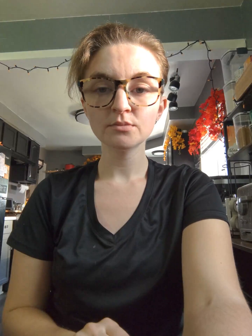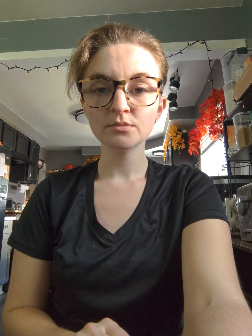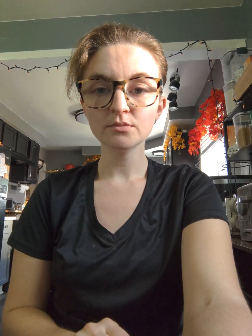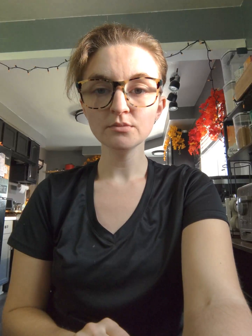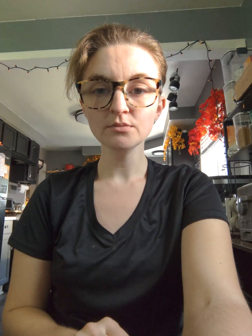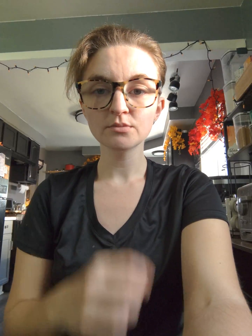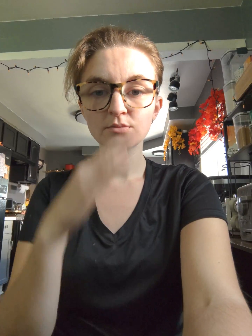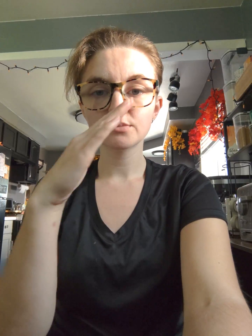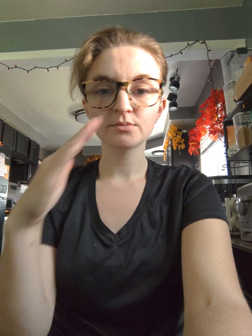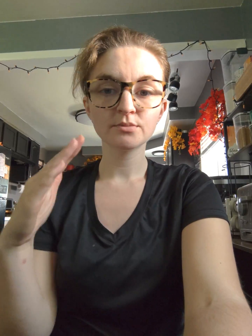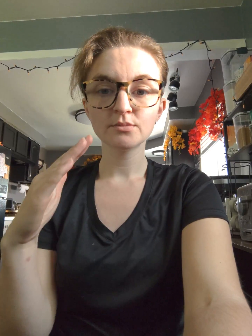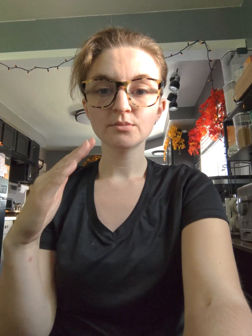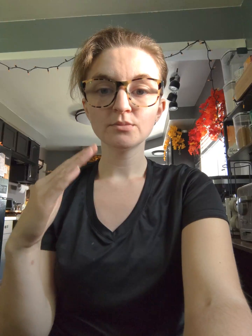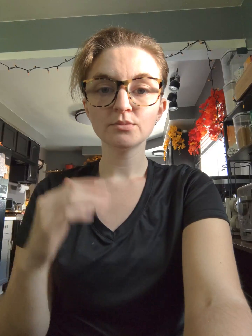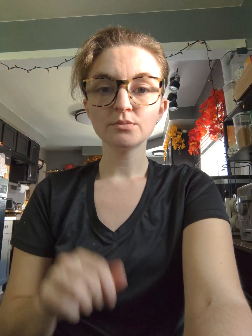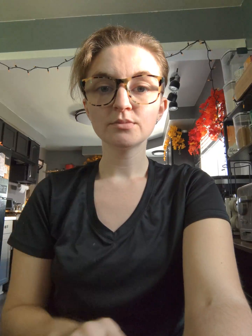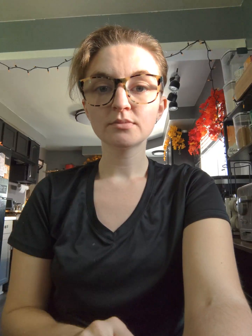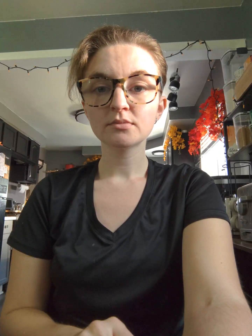roof